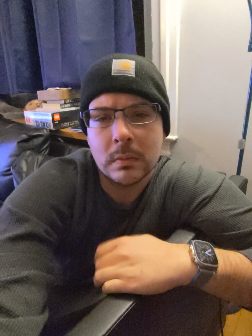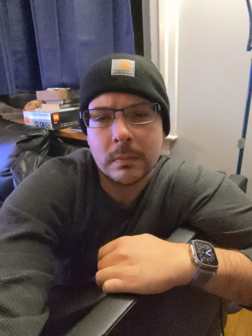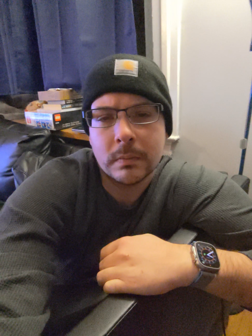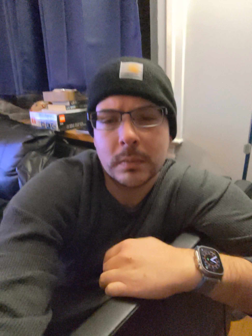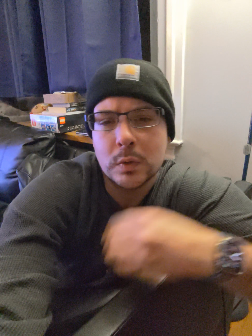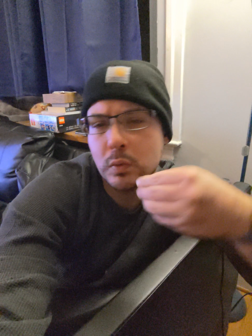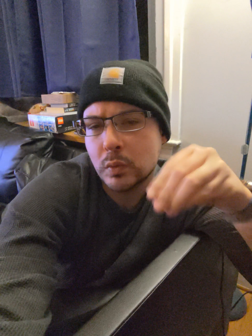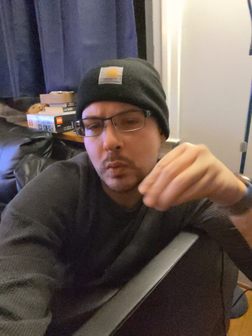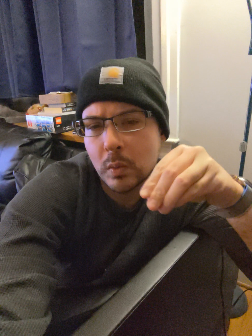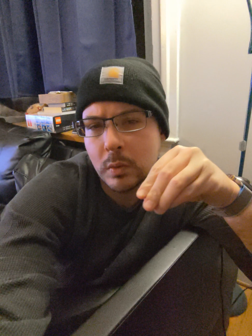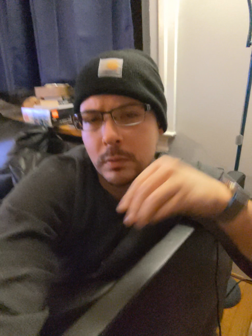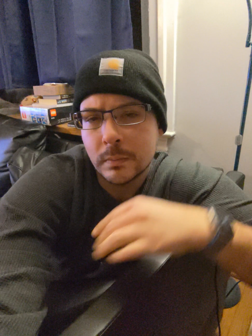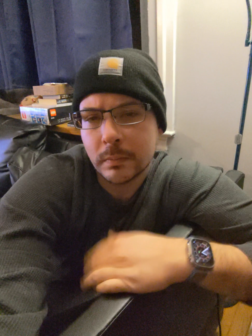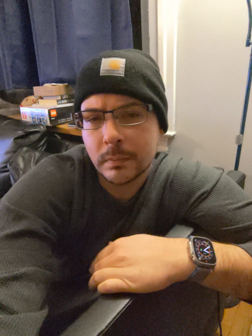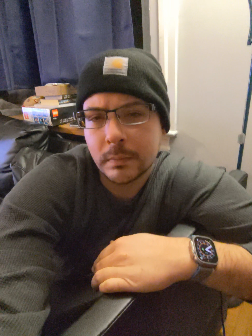store